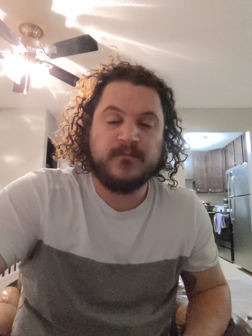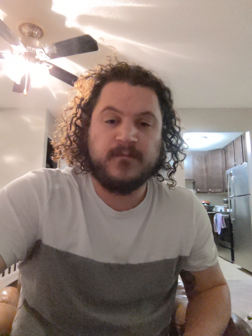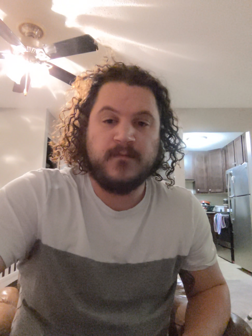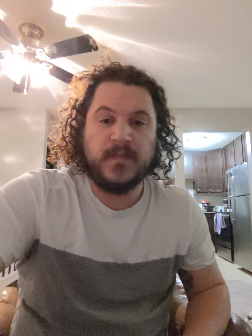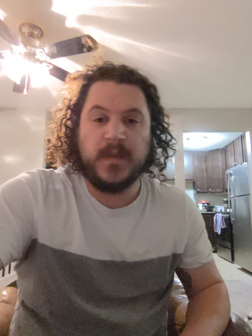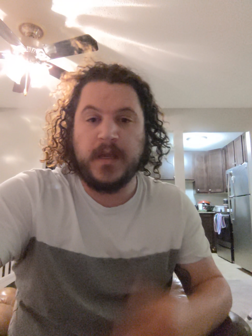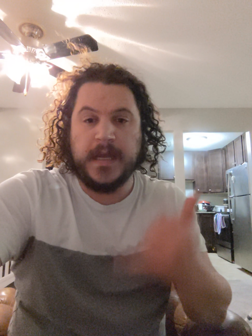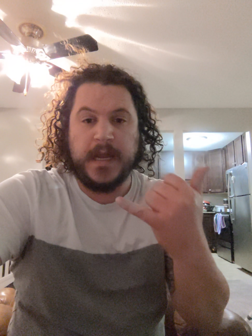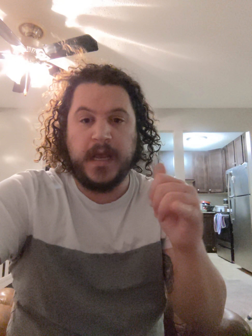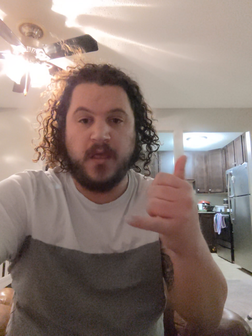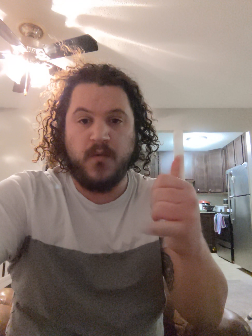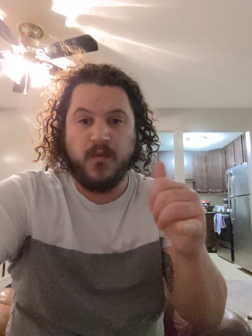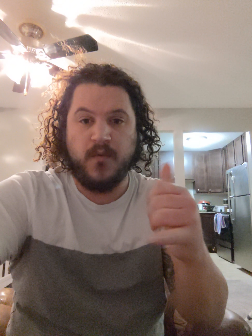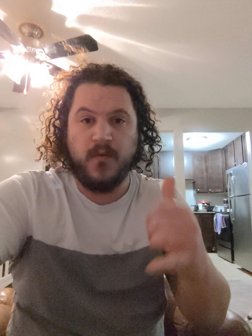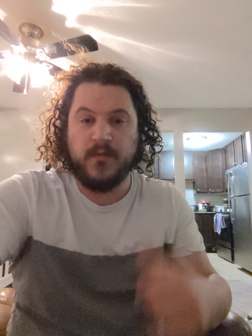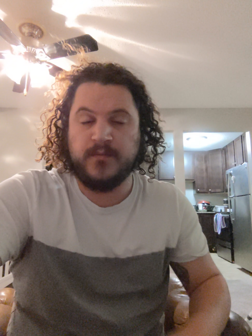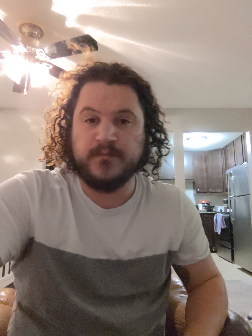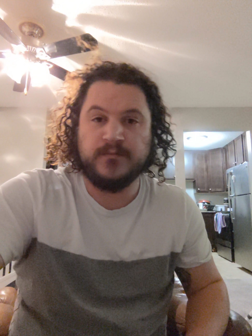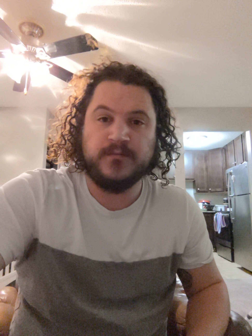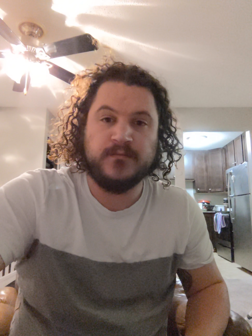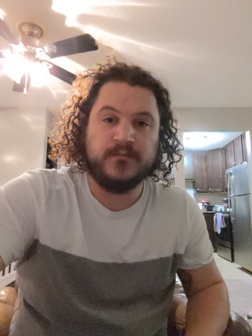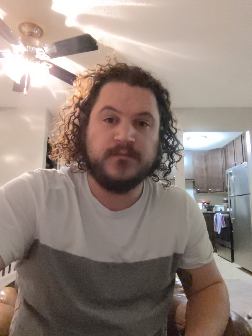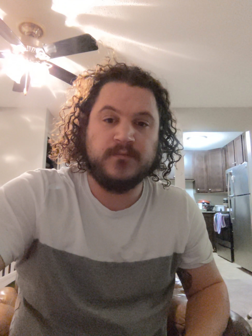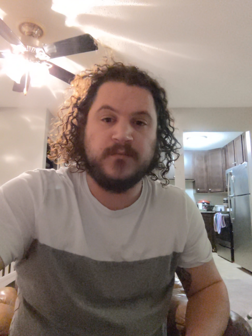yellow